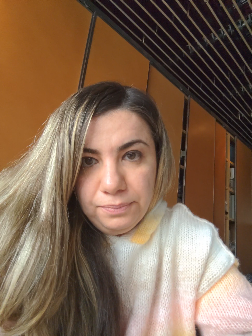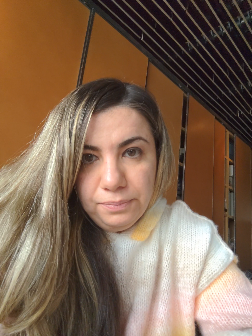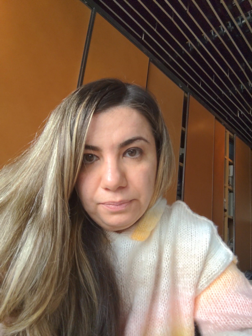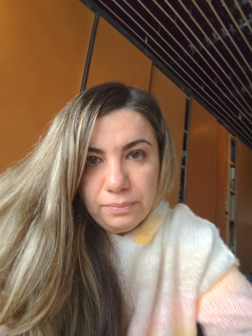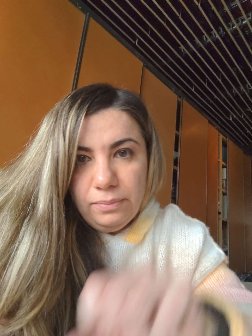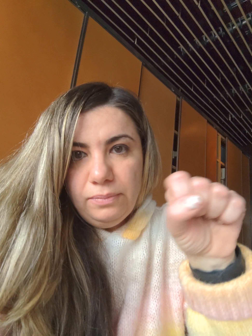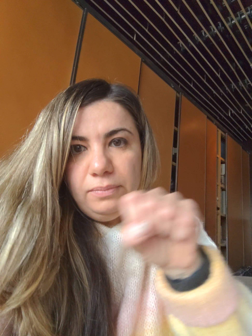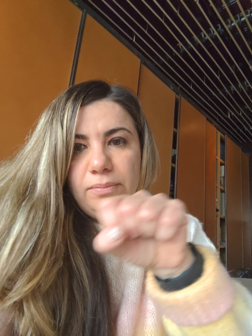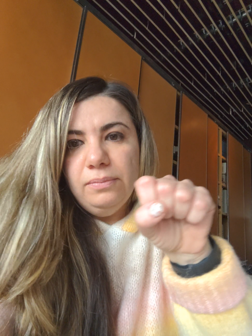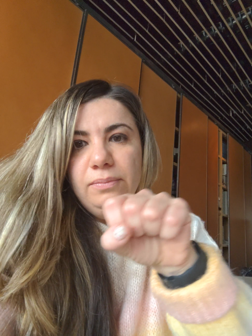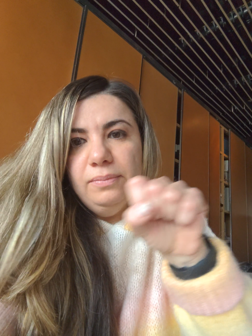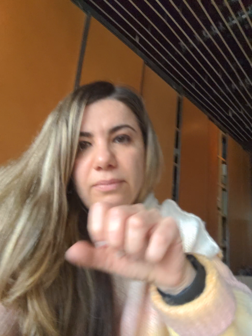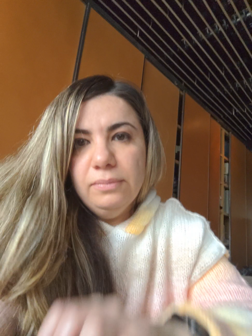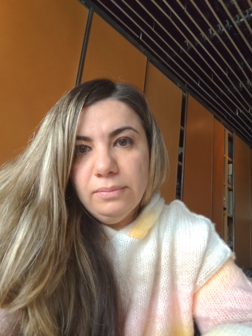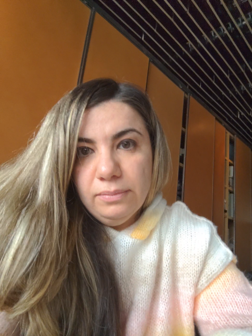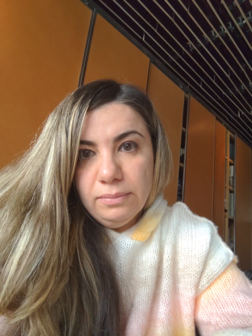shoe